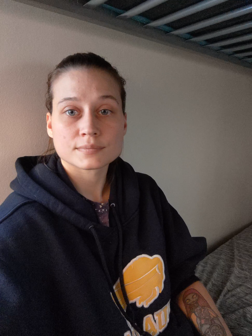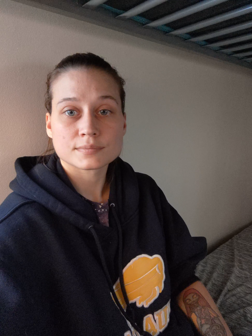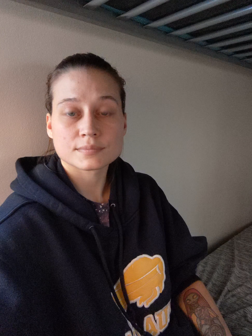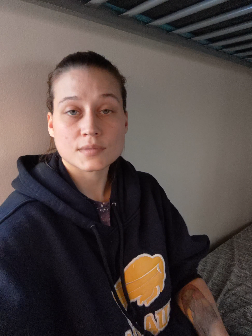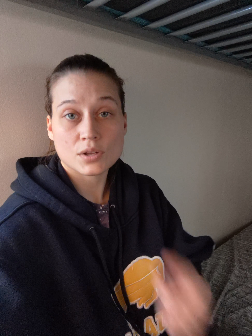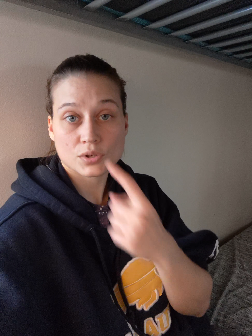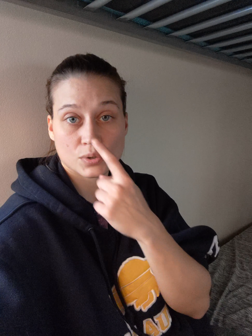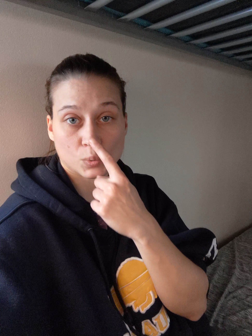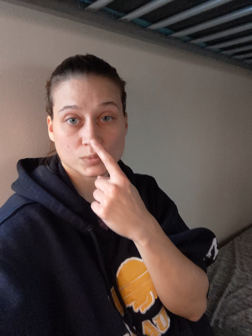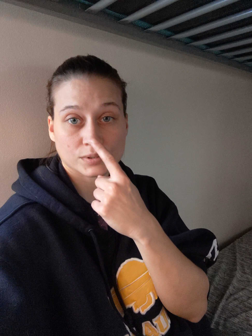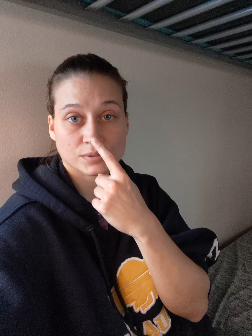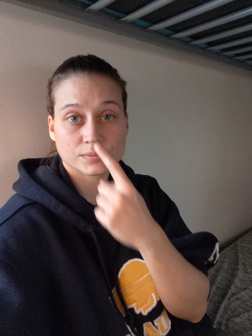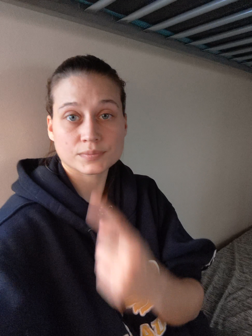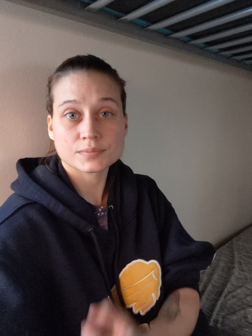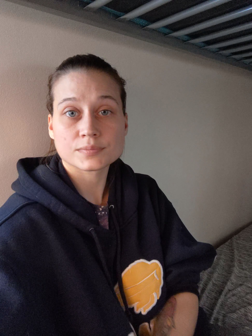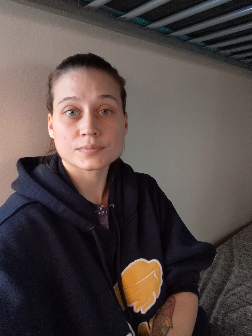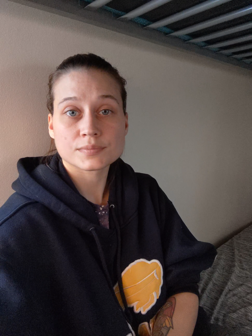nose